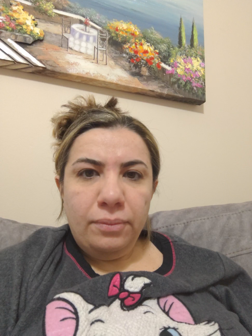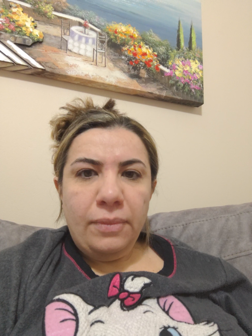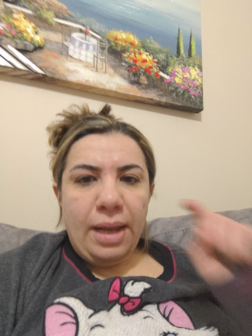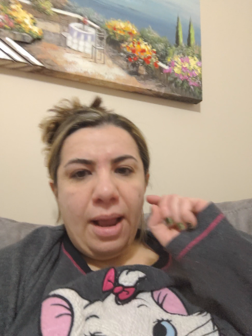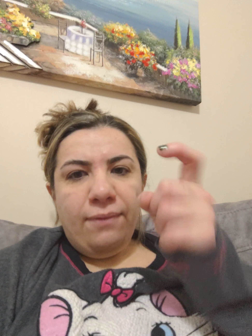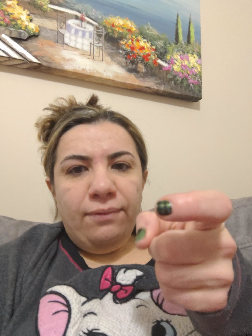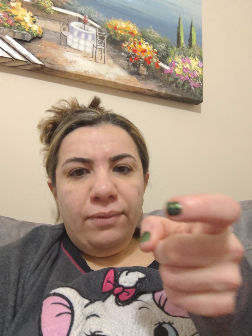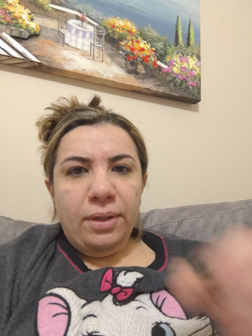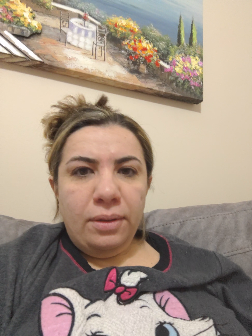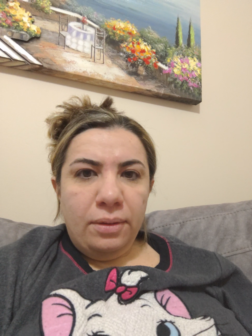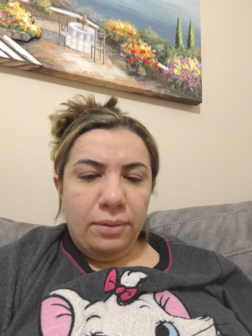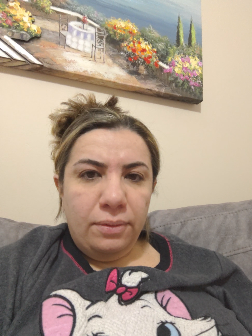gift